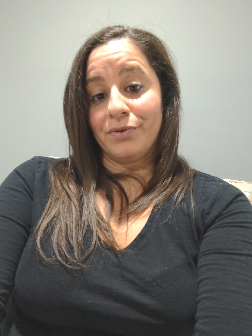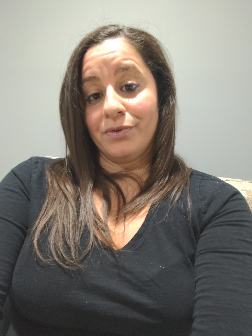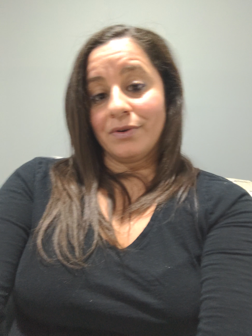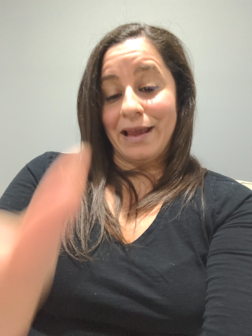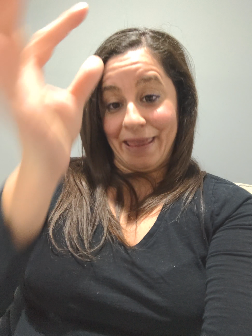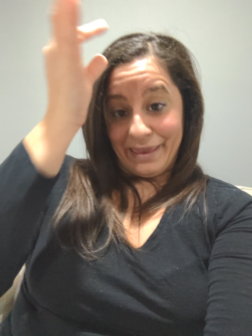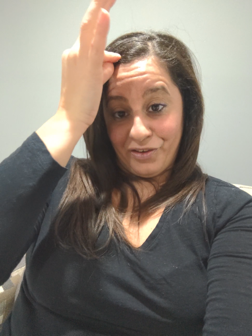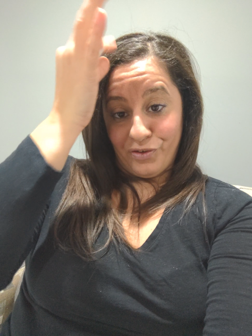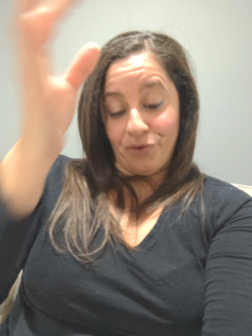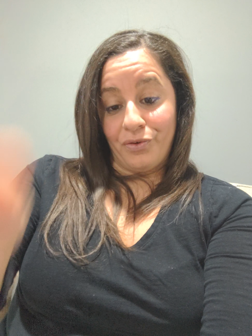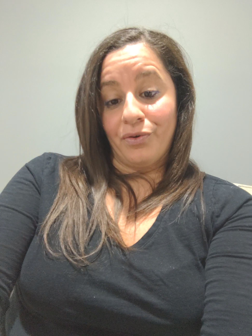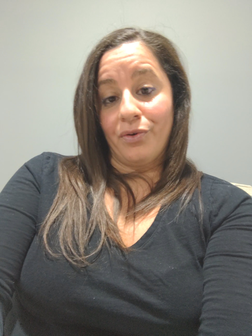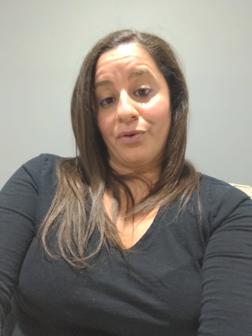hair